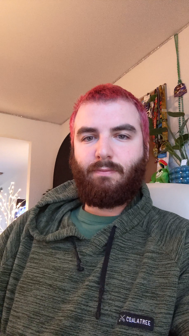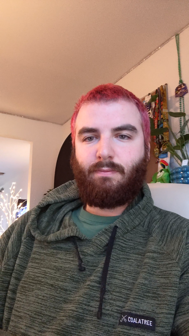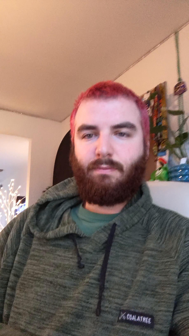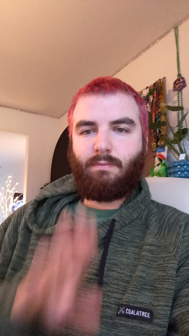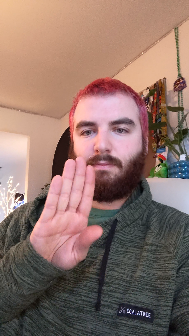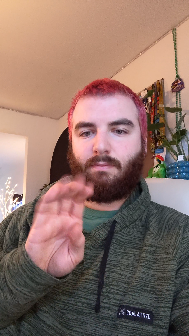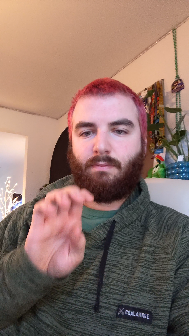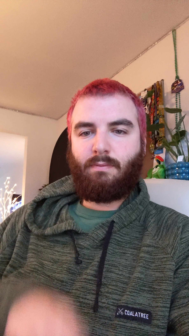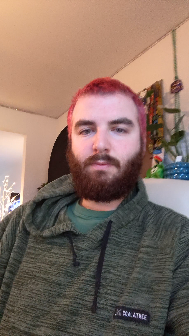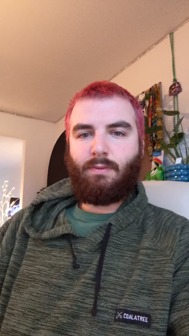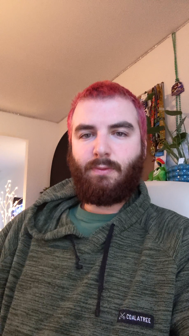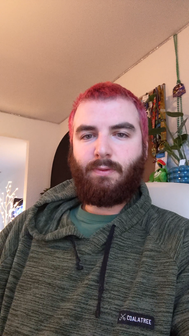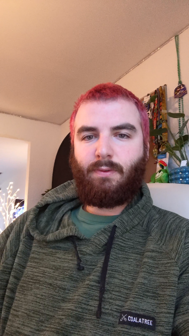be